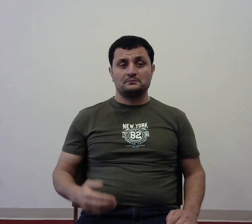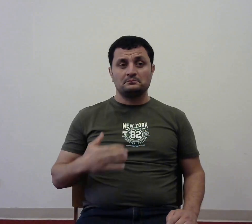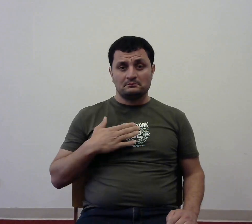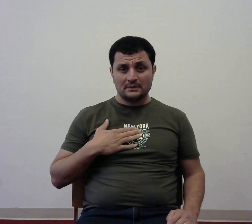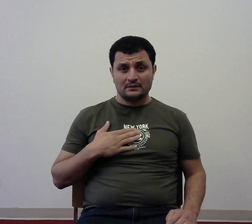mən